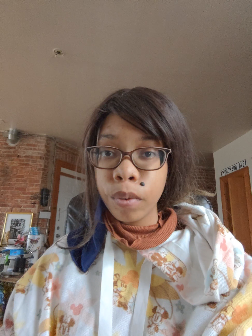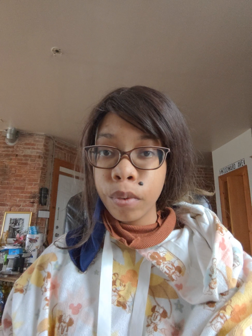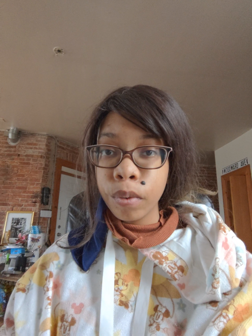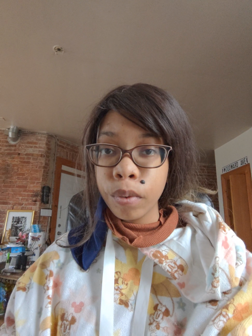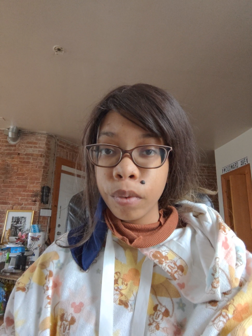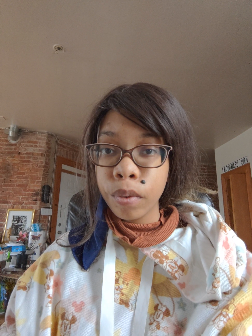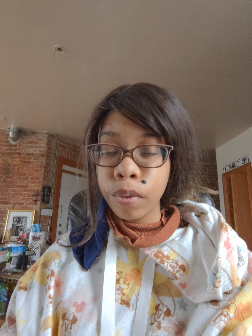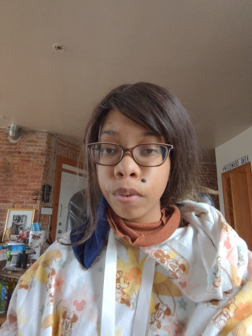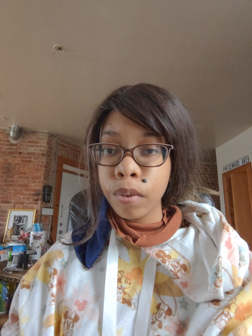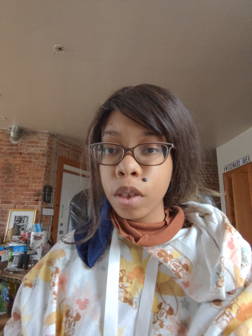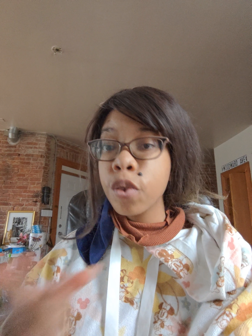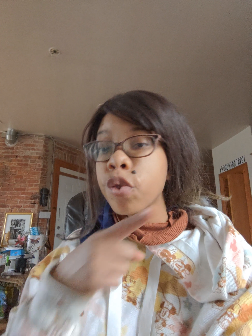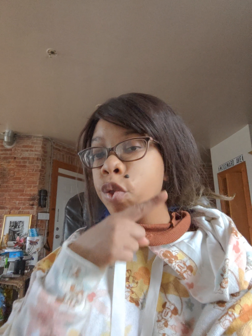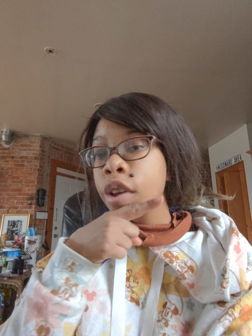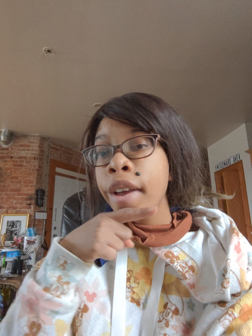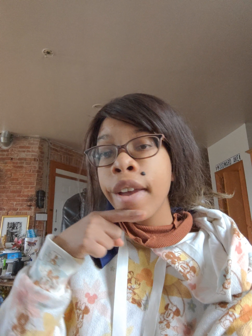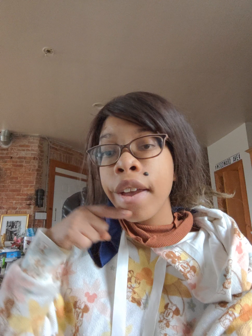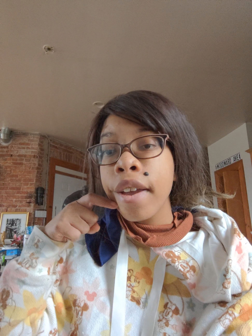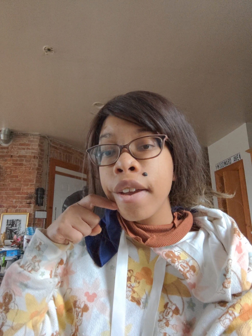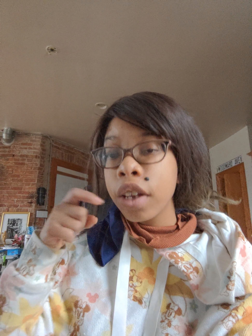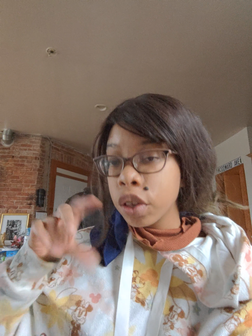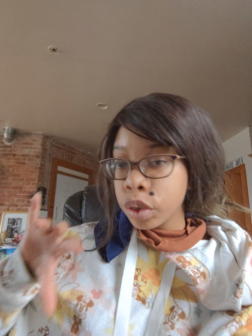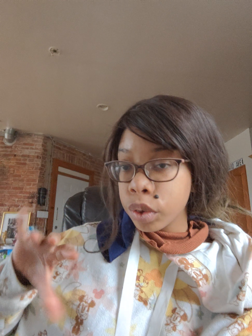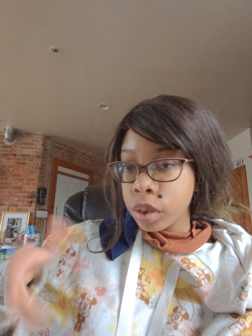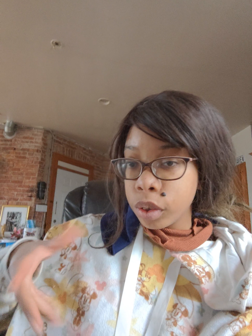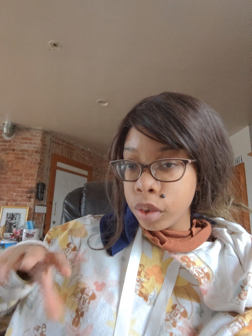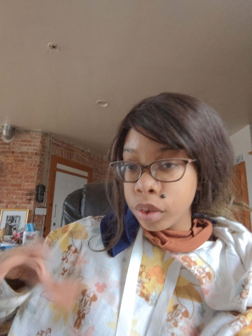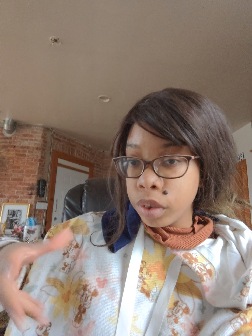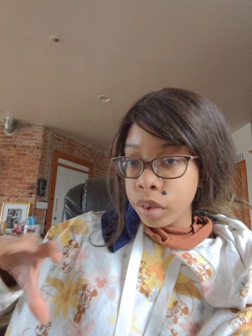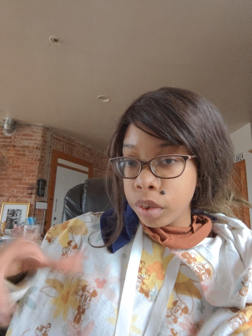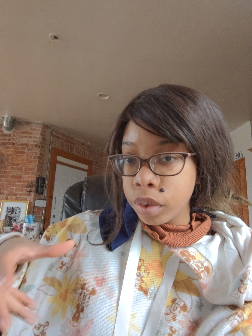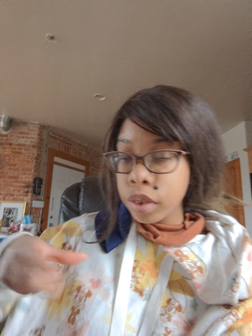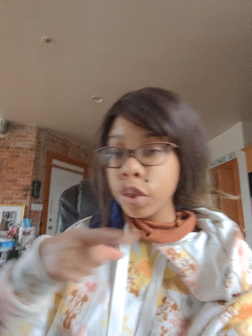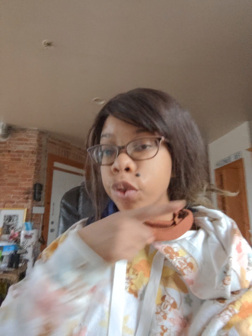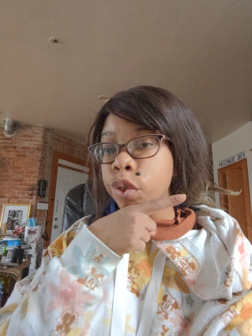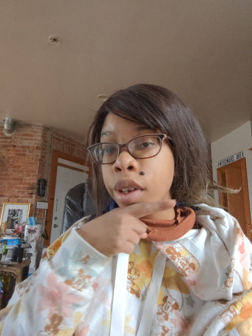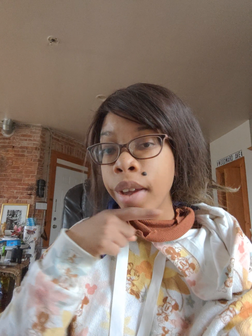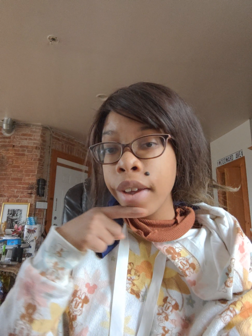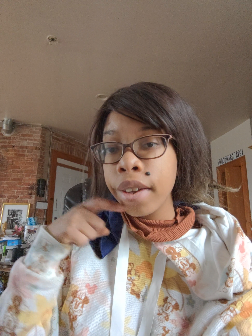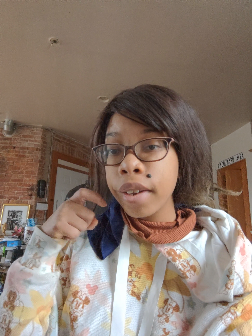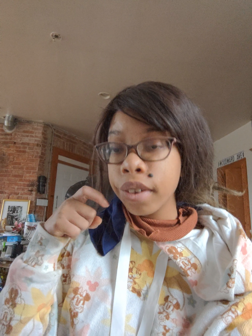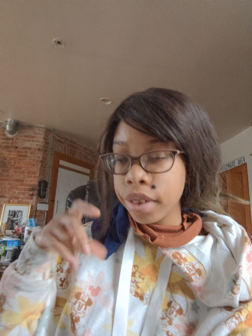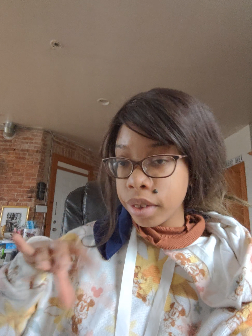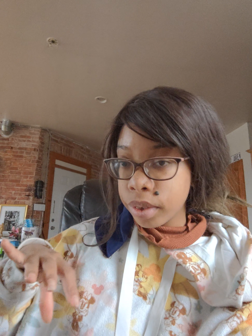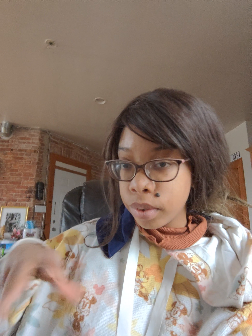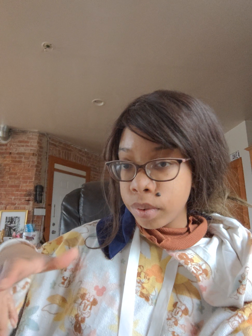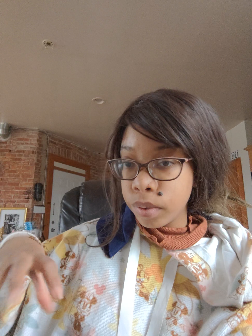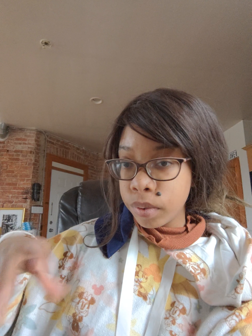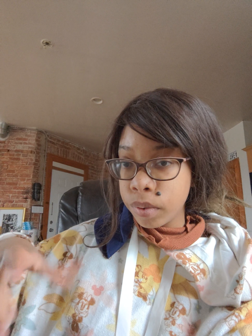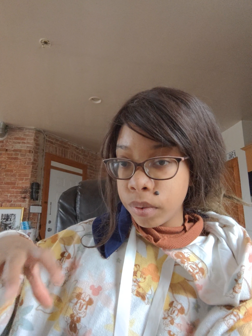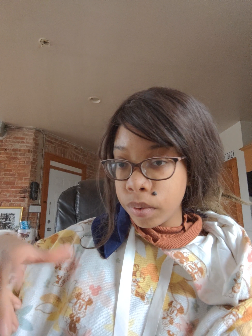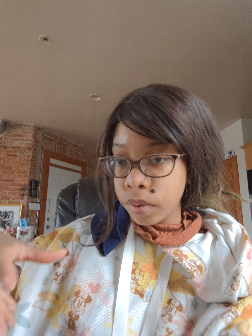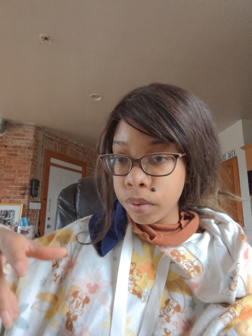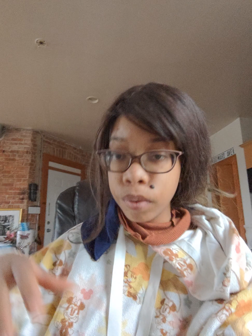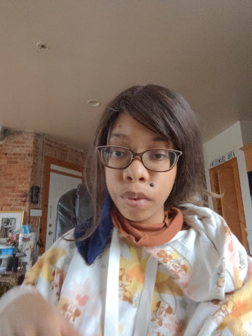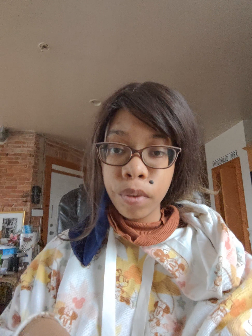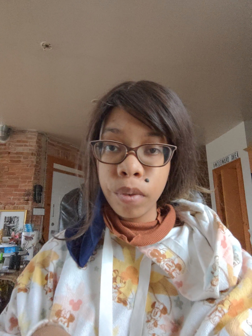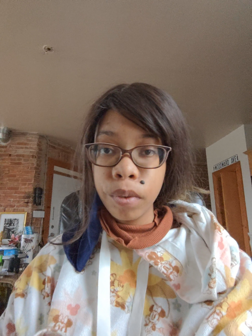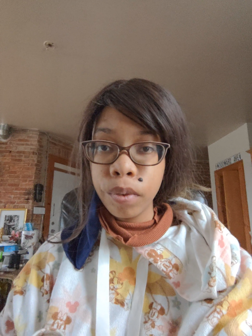dryer